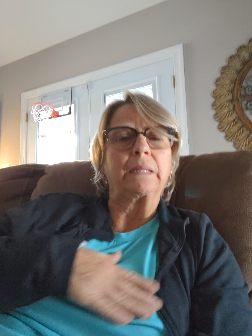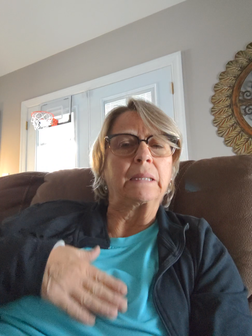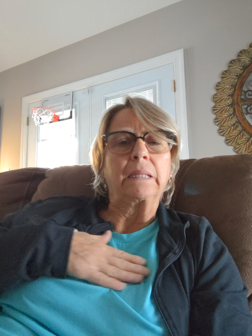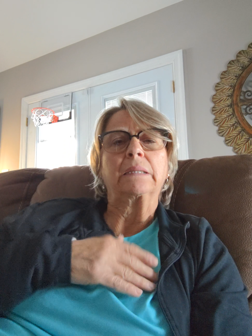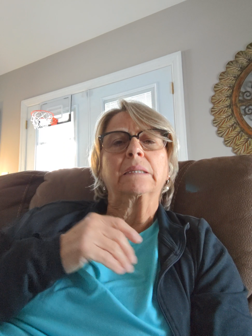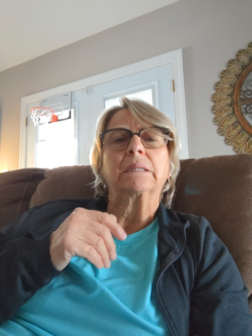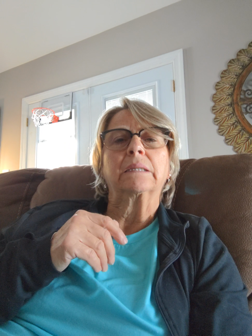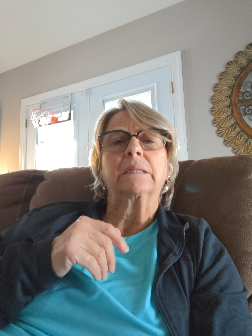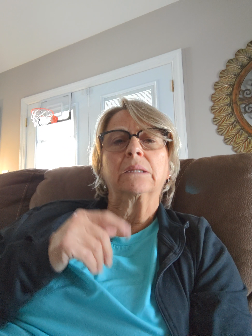please